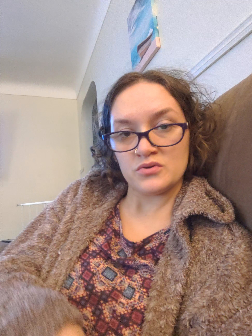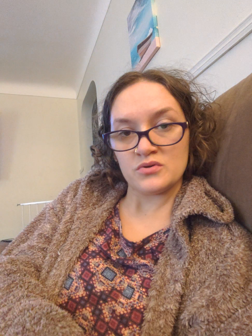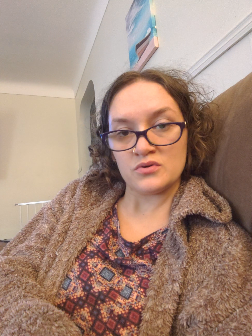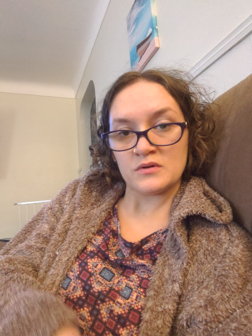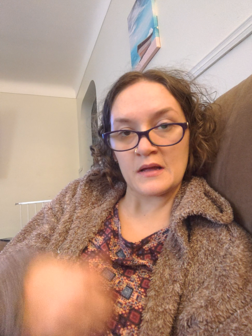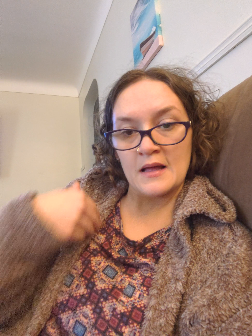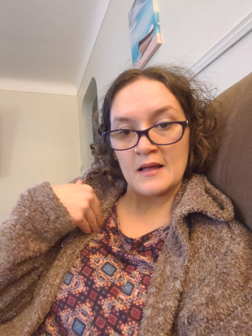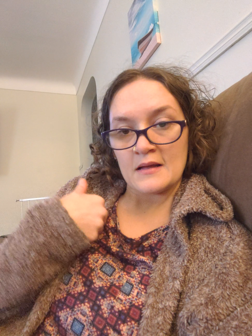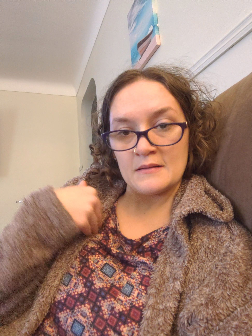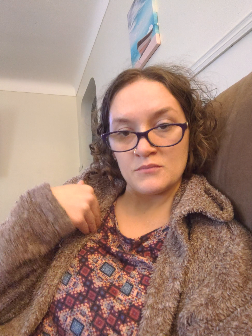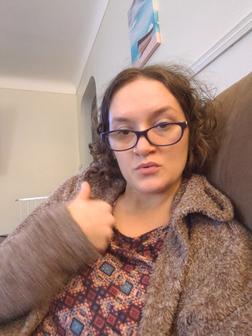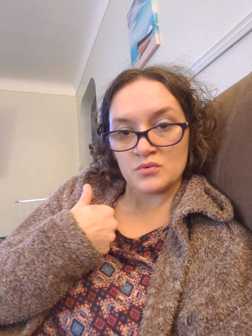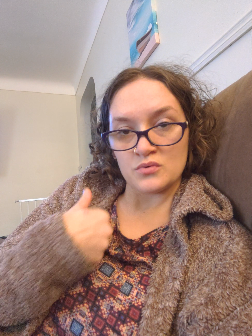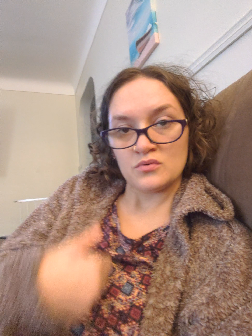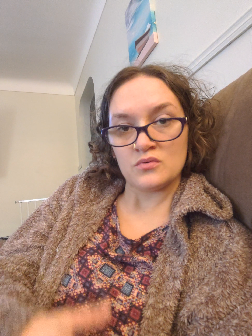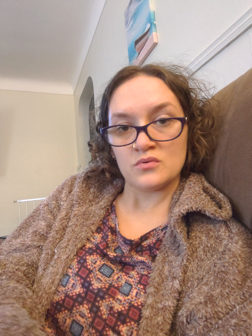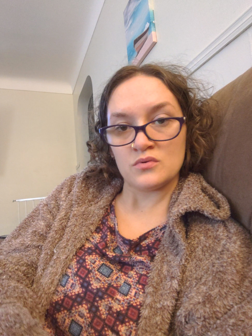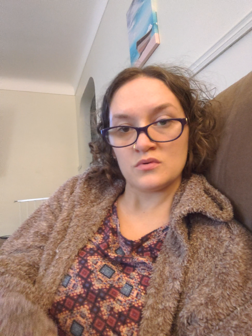animal